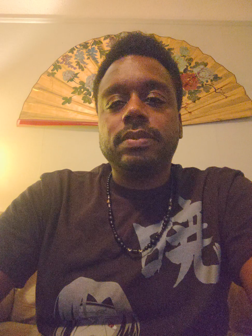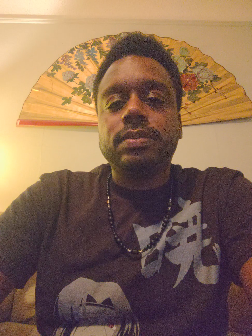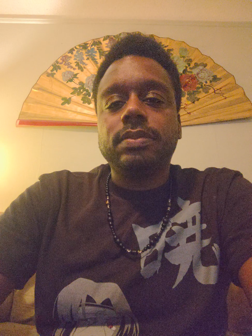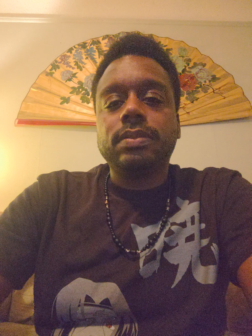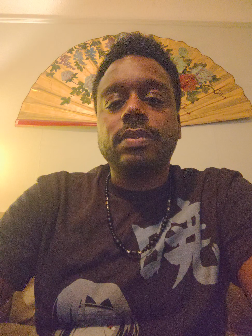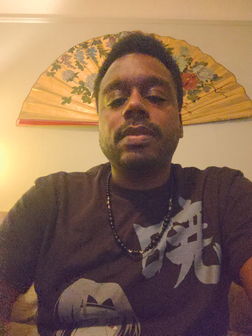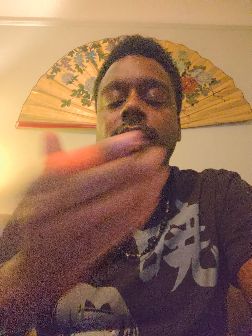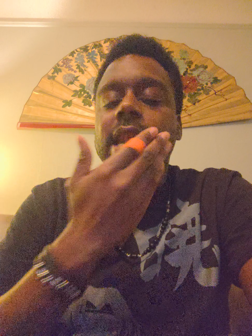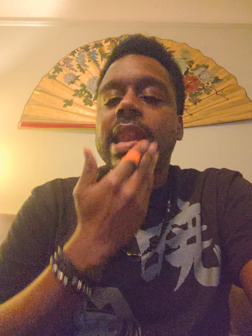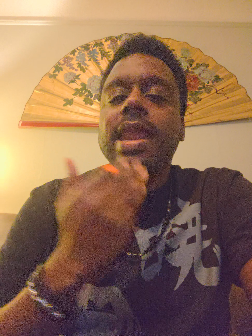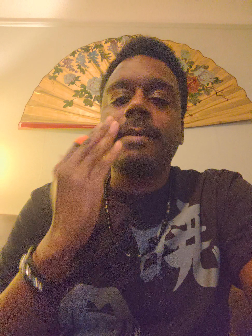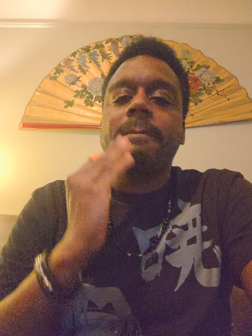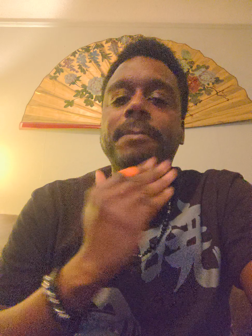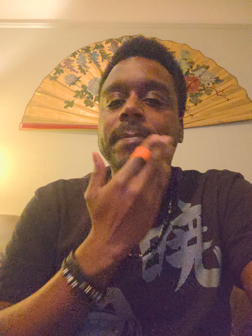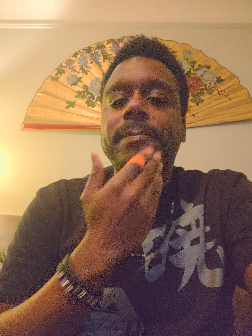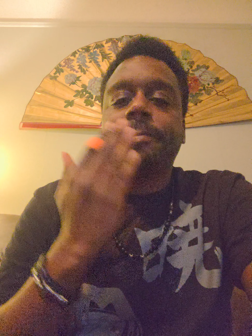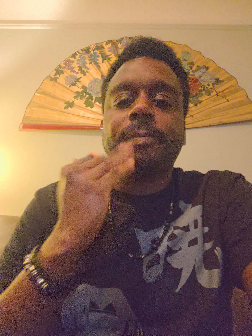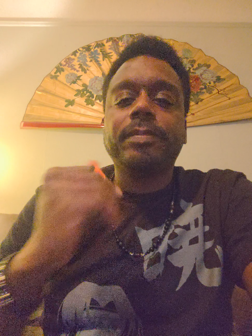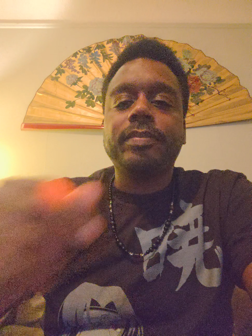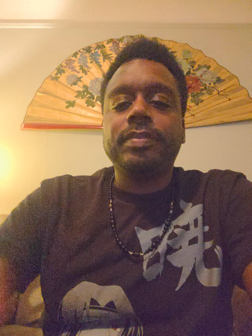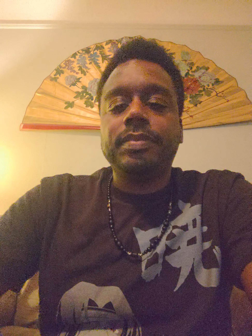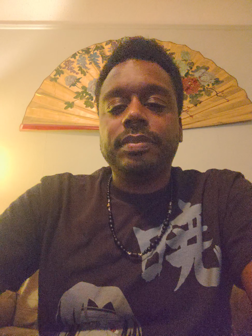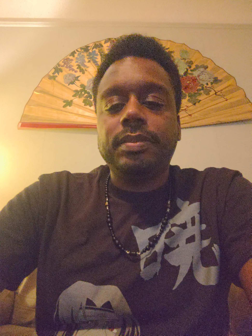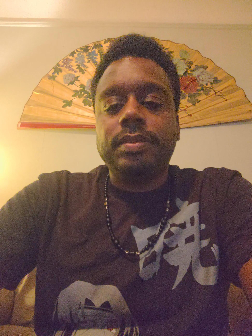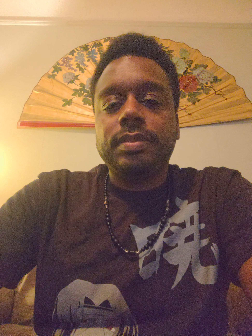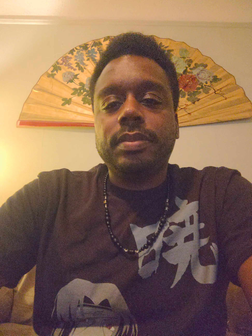napkin